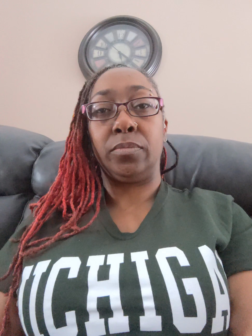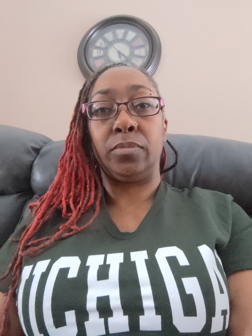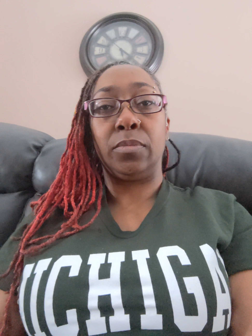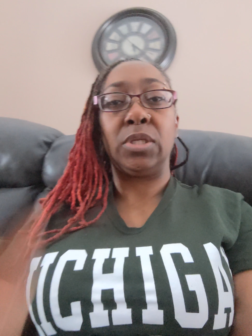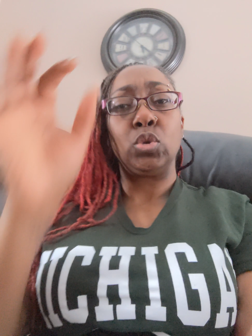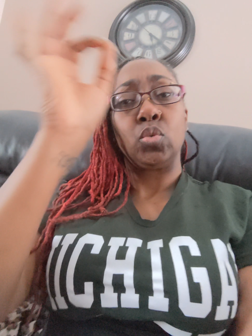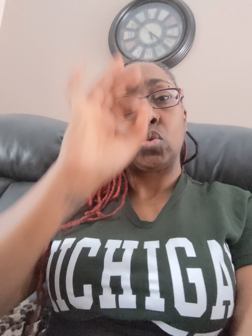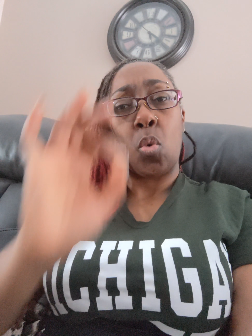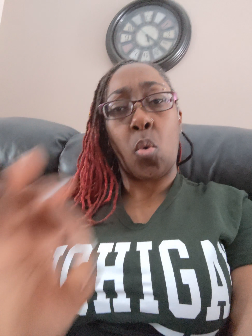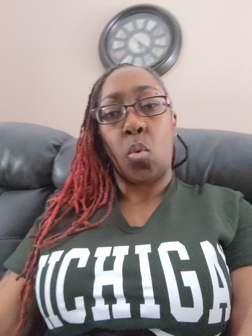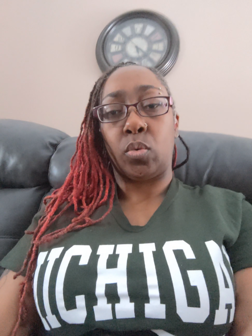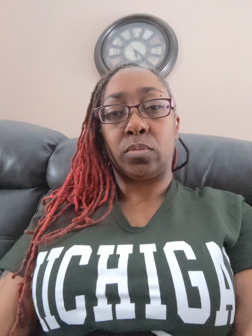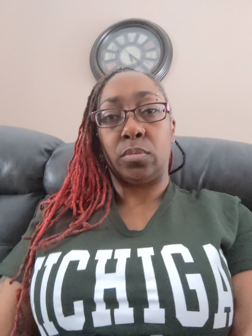snow